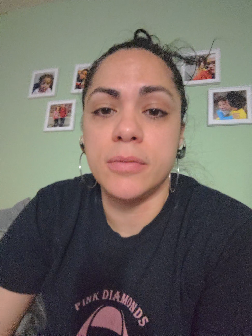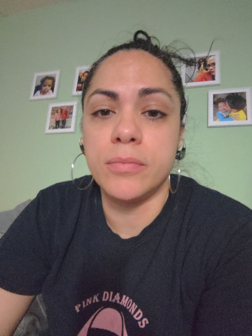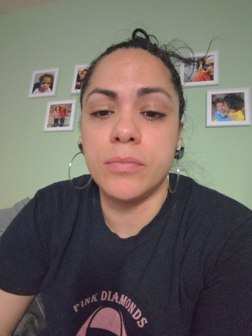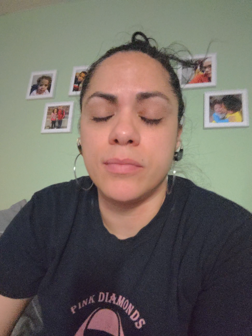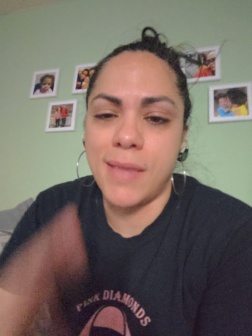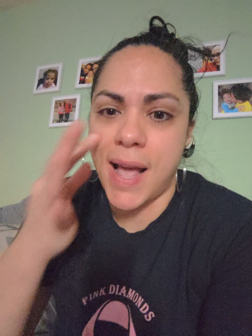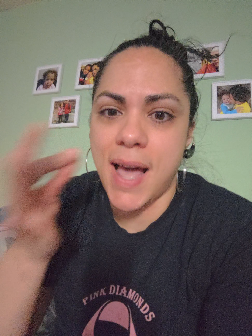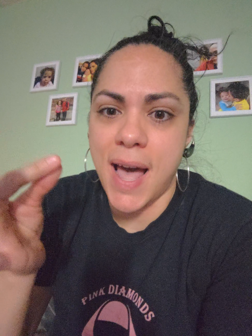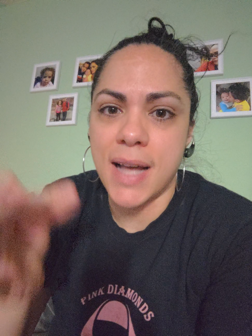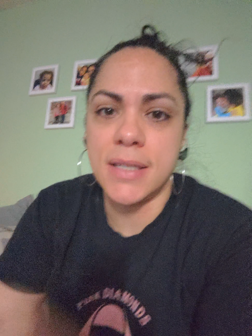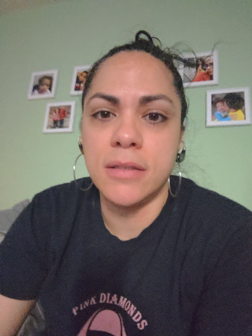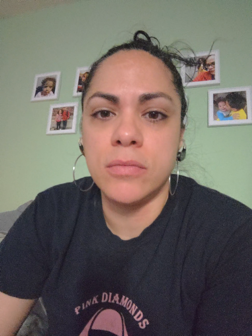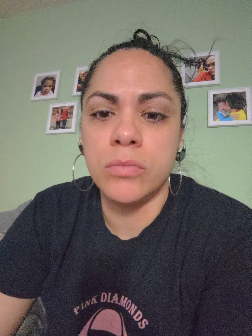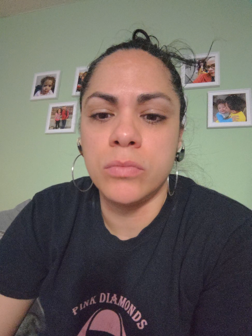cat